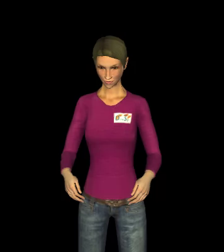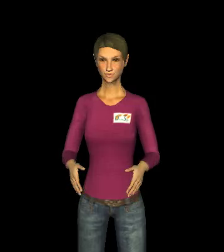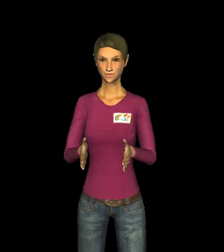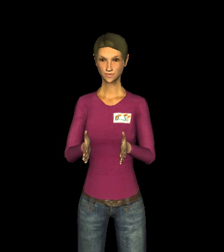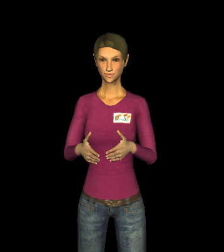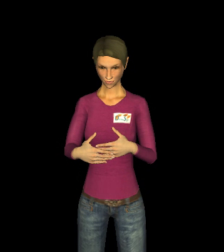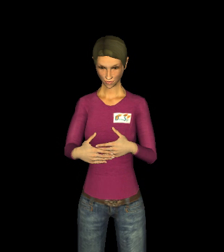حزمة